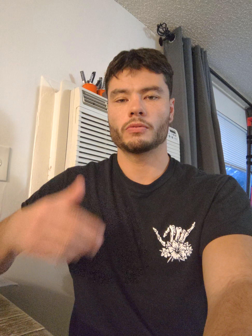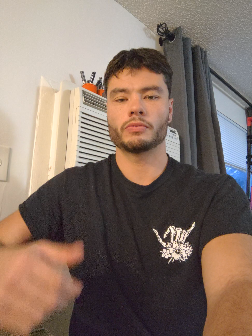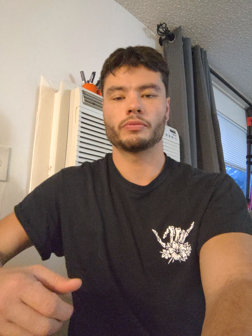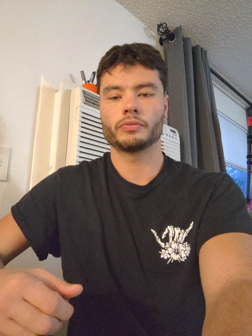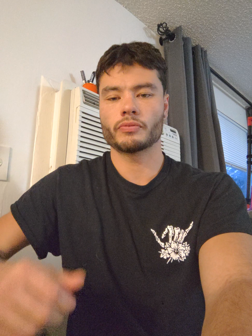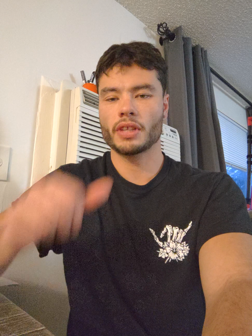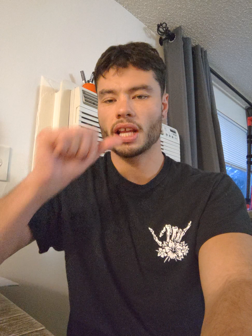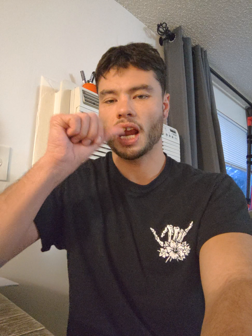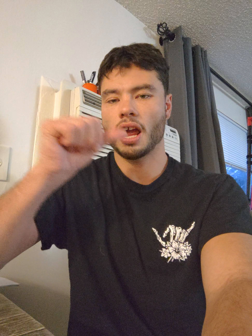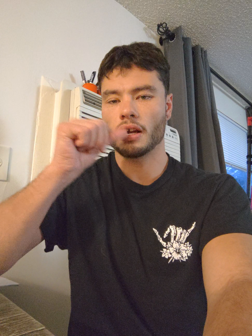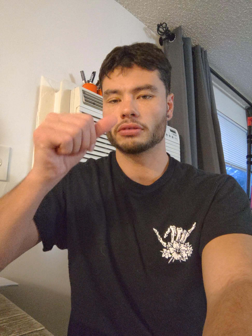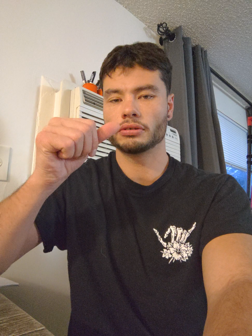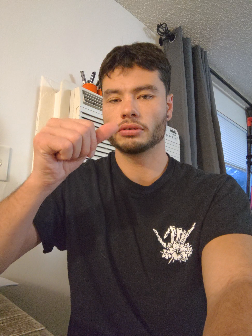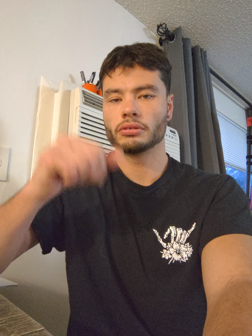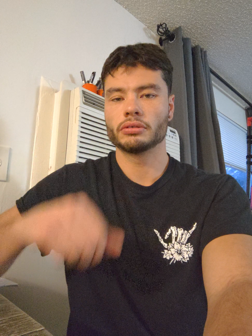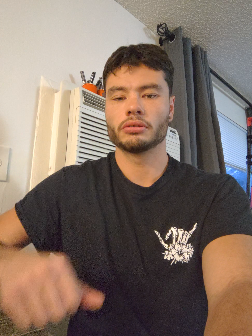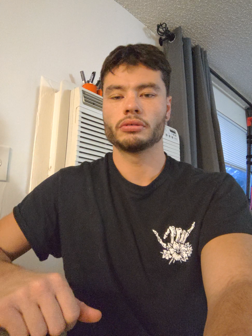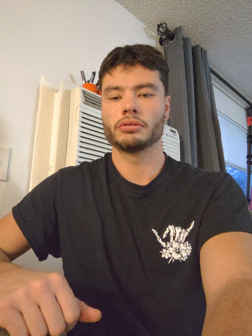nuts